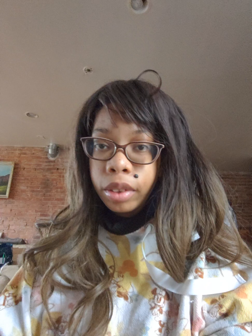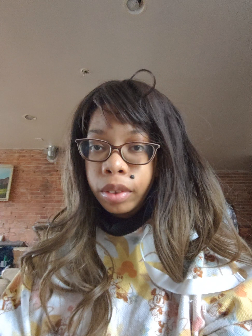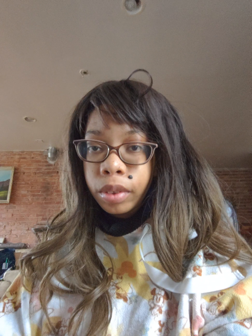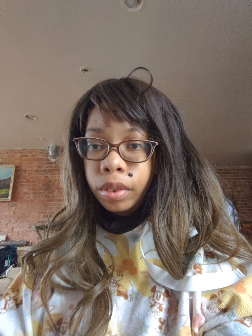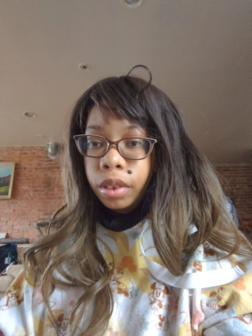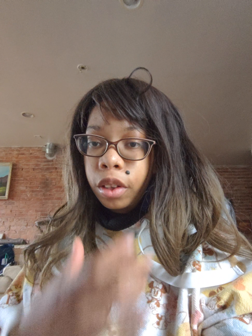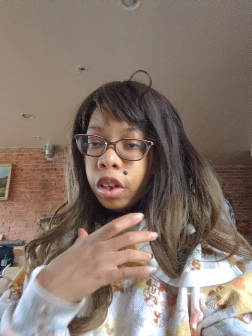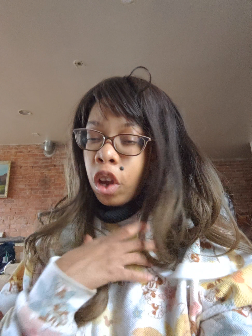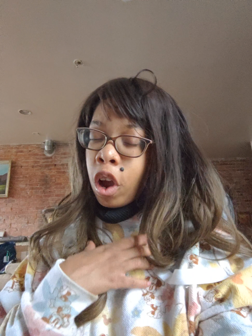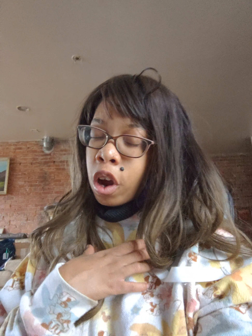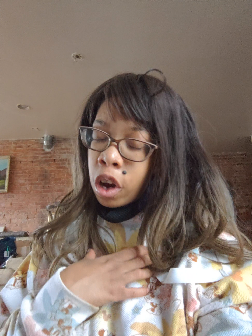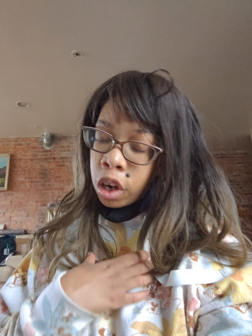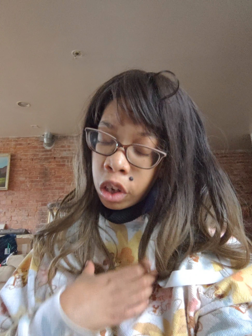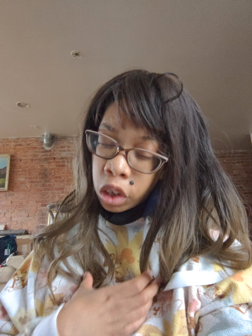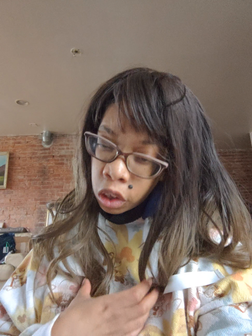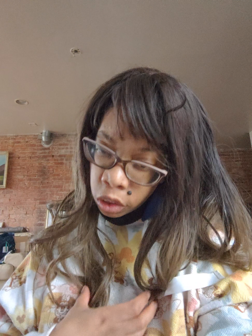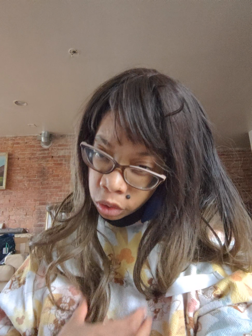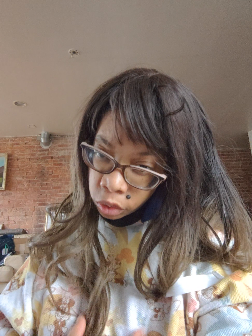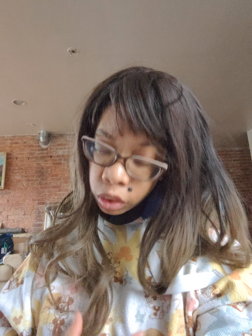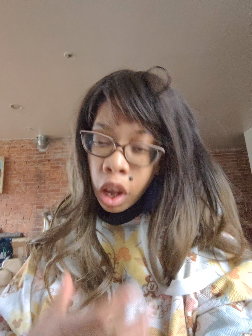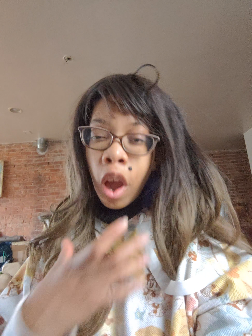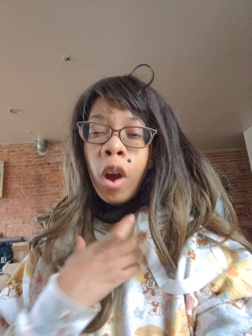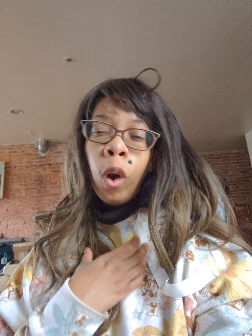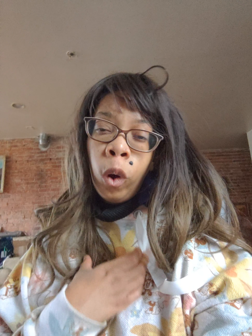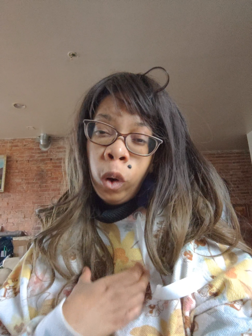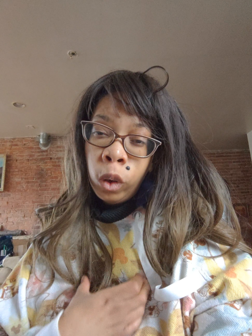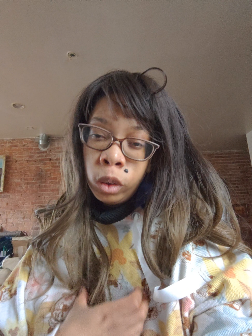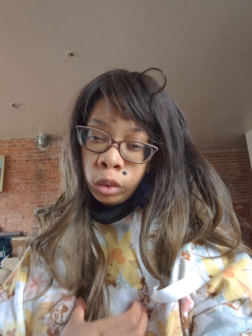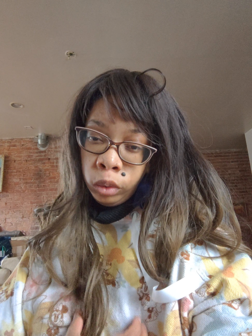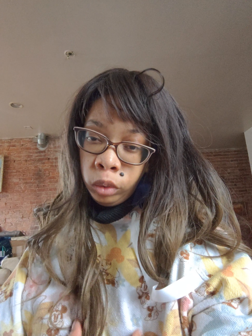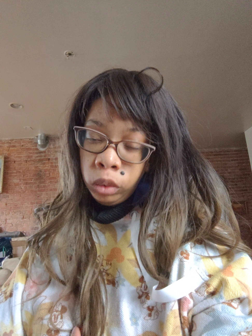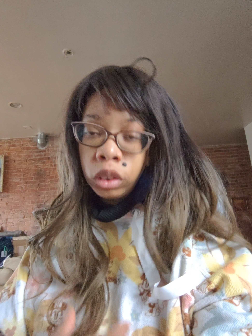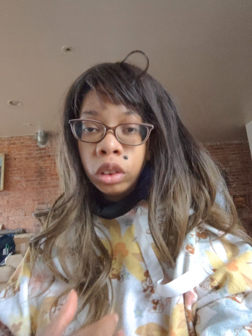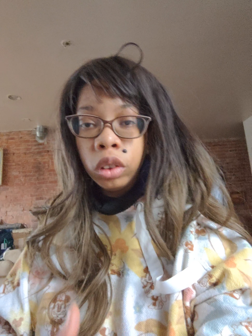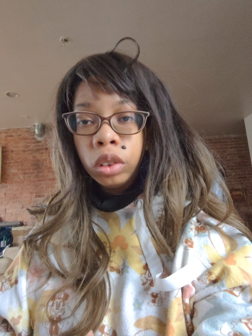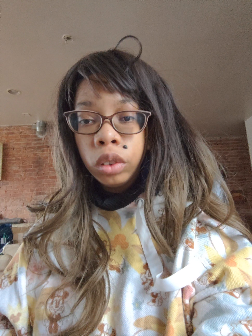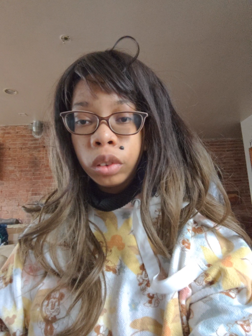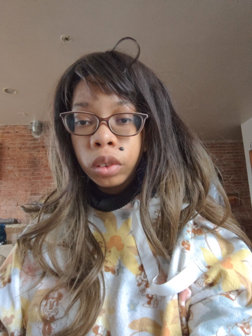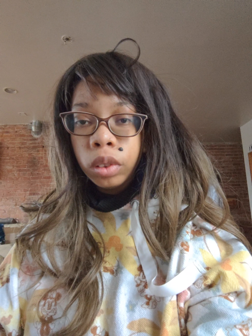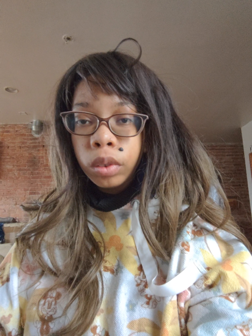hungry